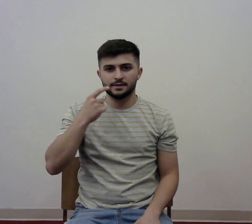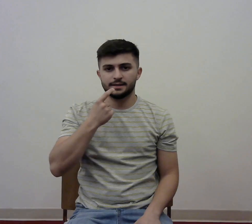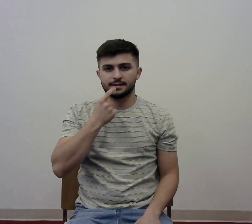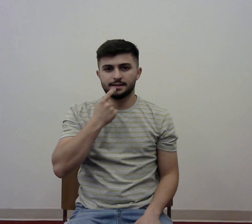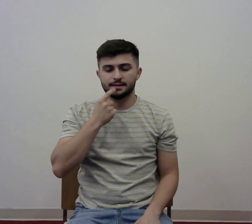dil